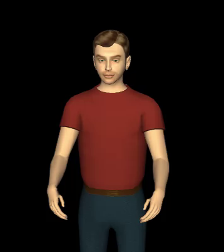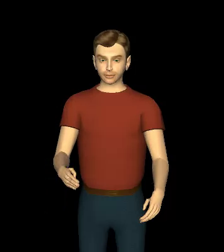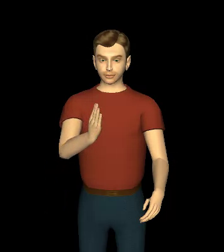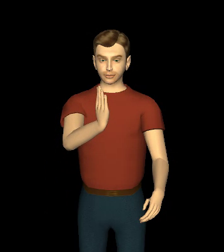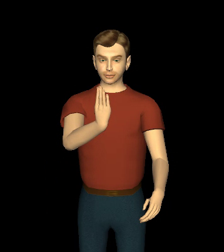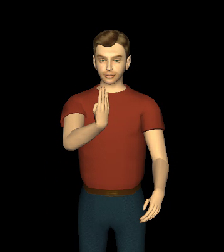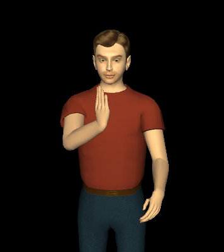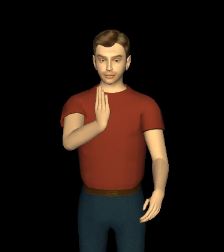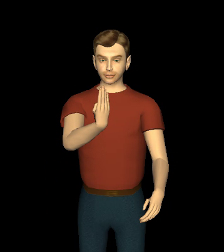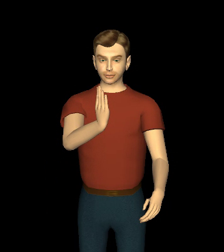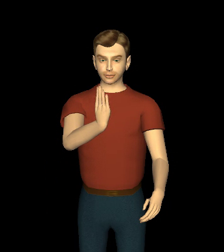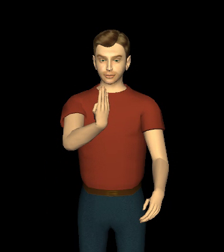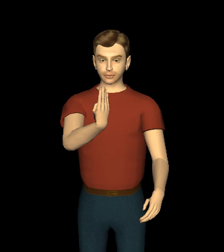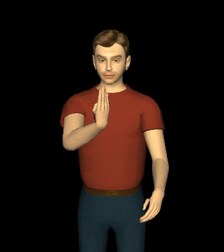مرآة